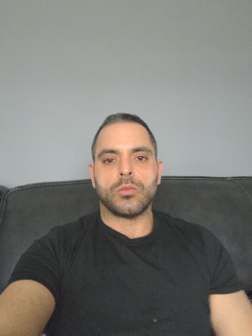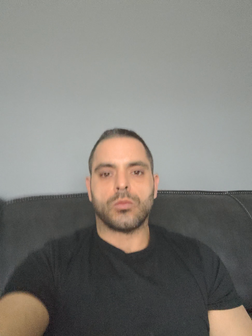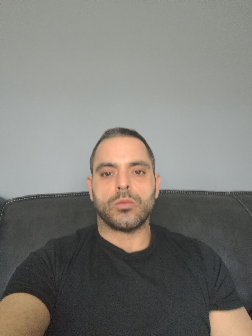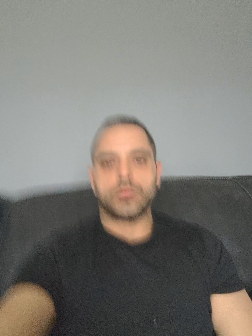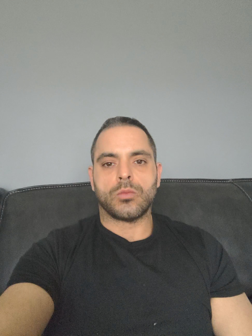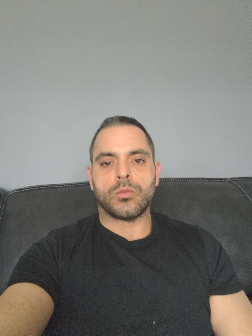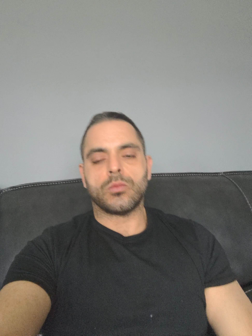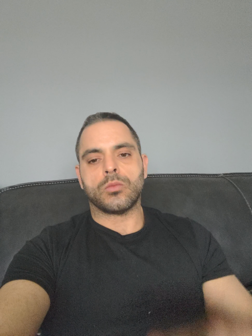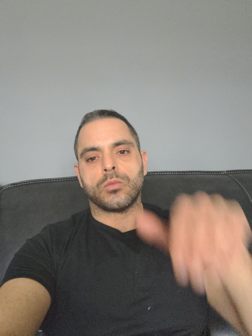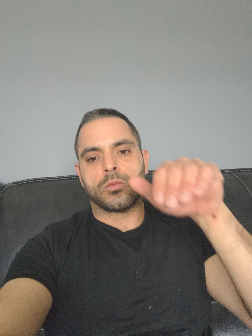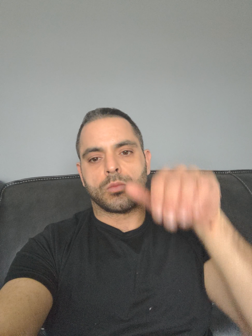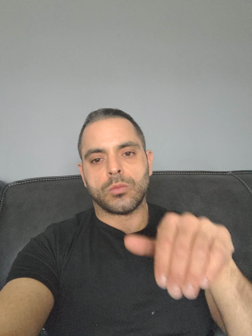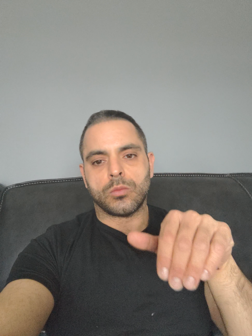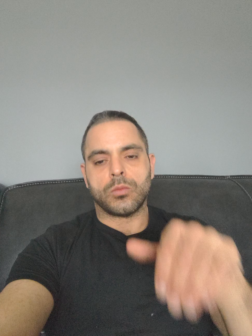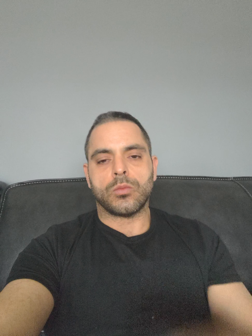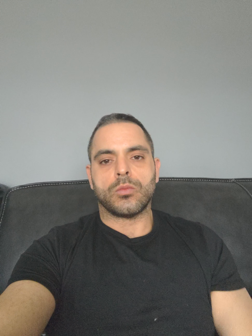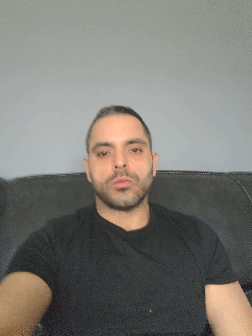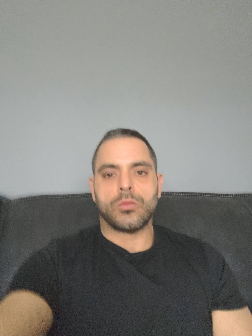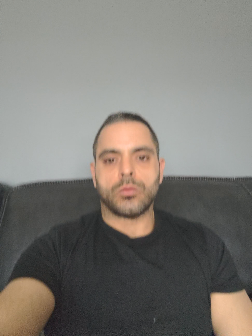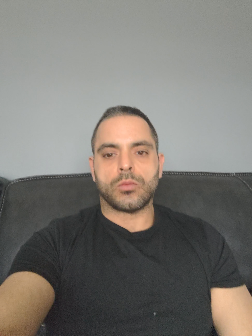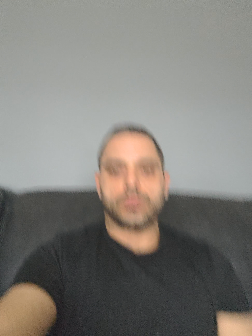night